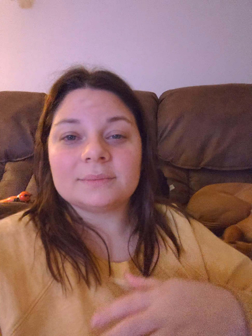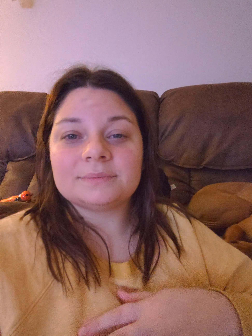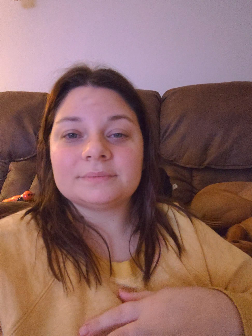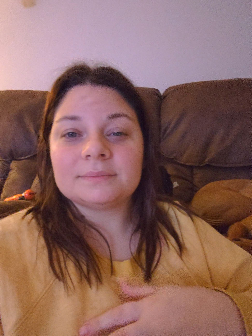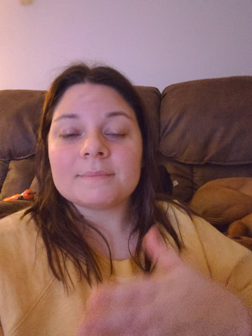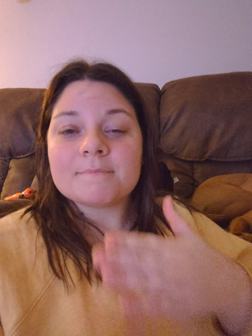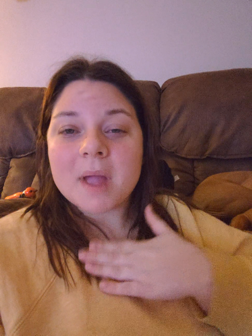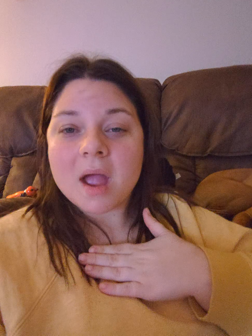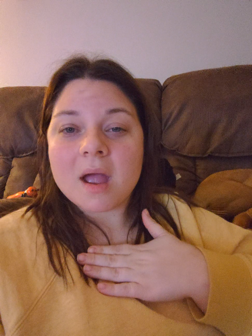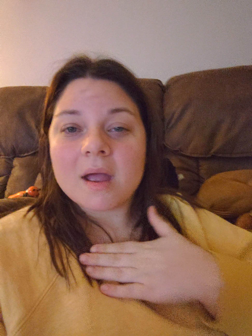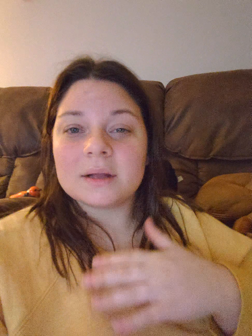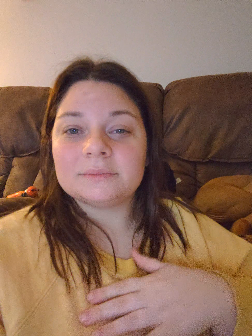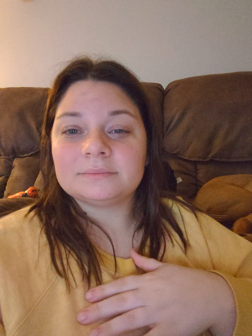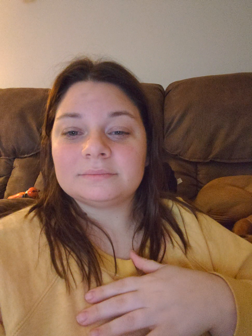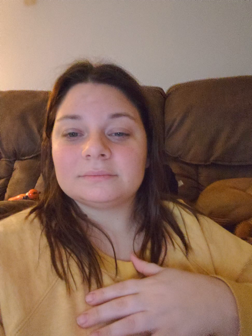my